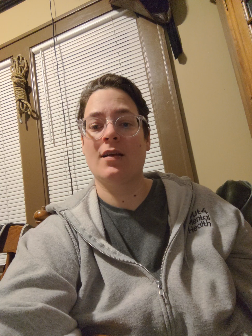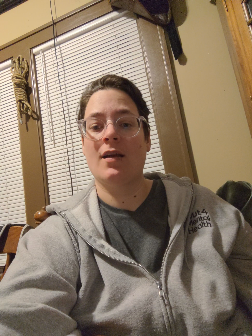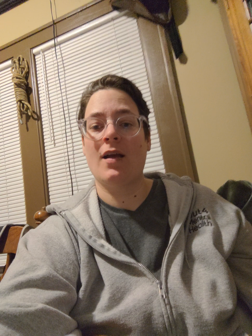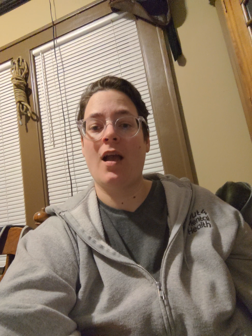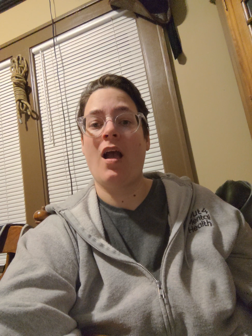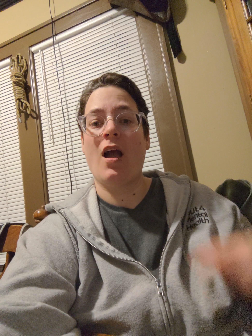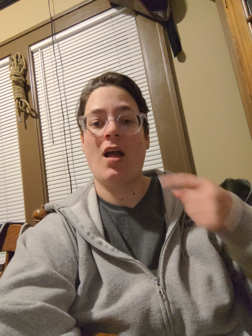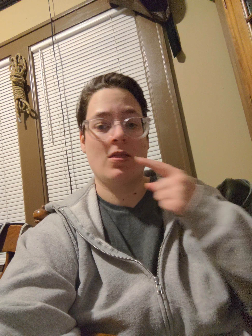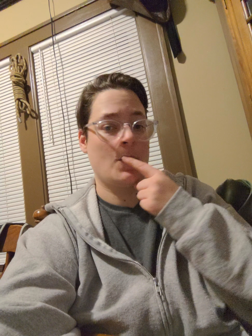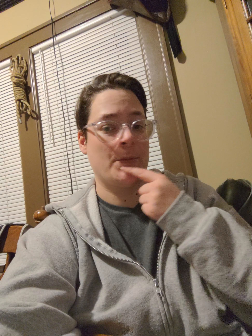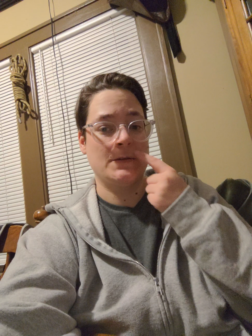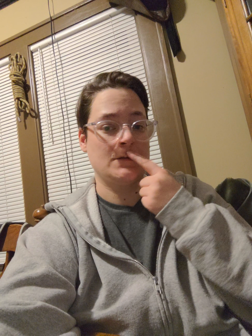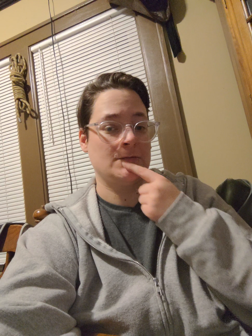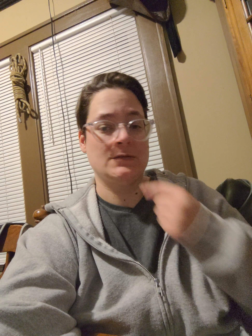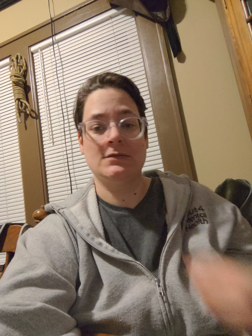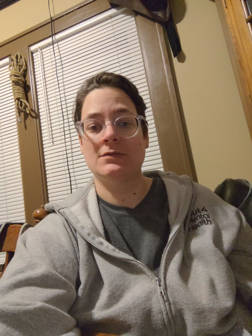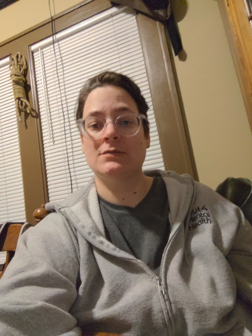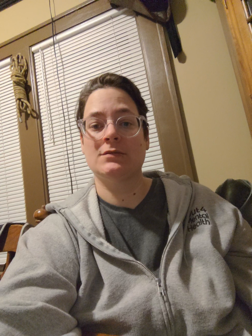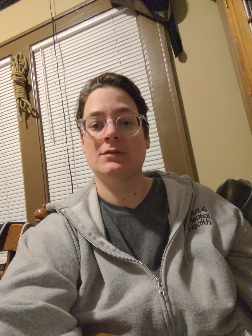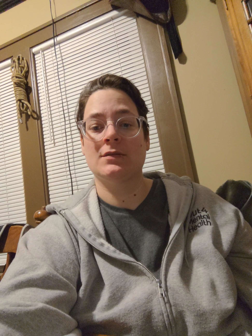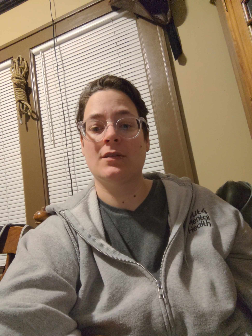lips